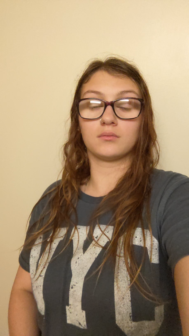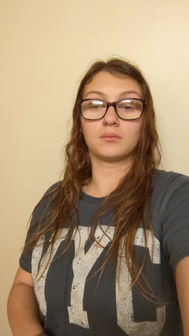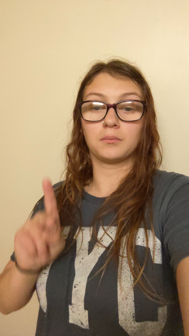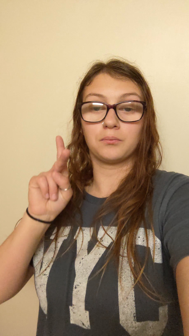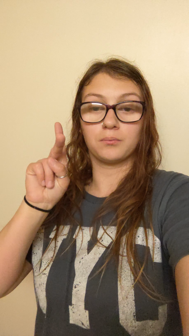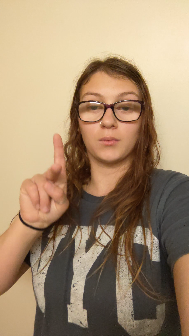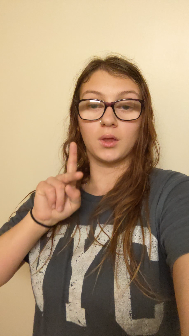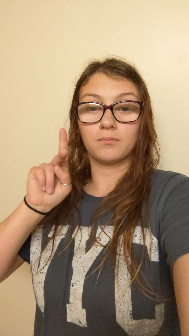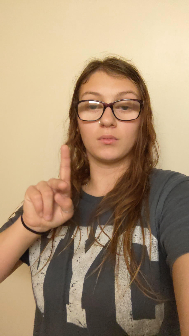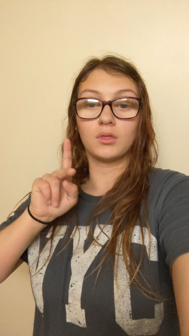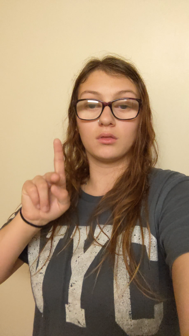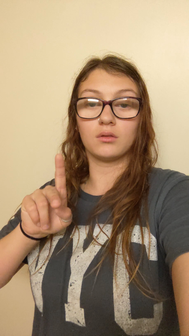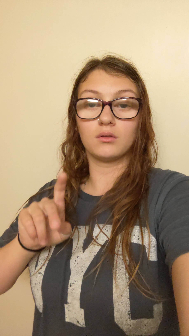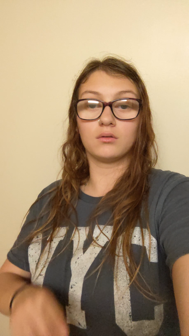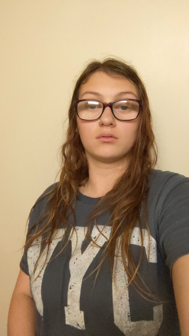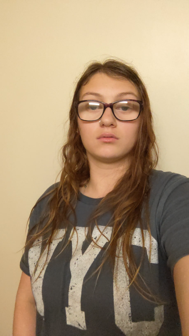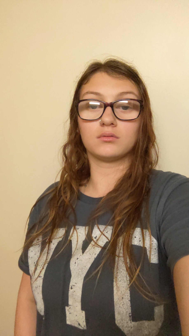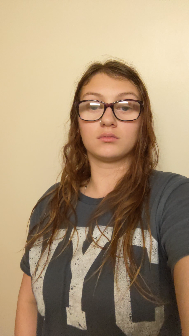people